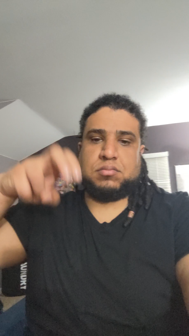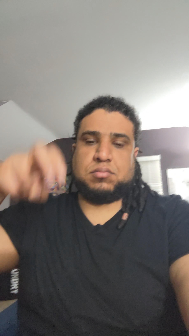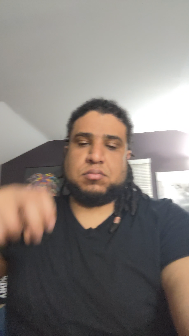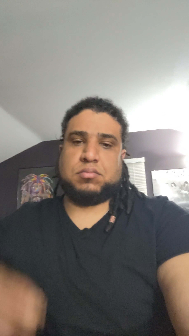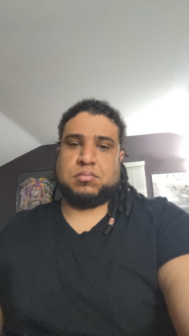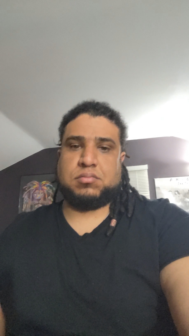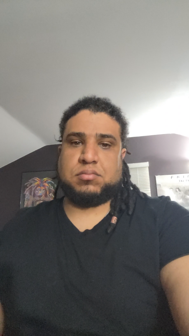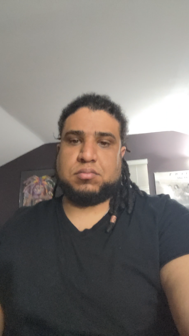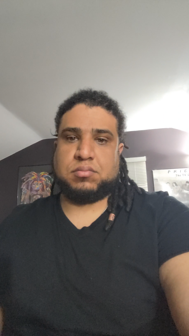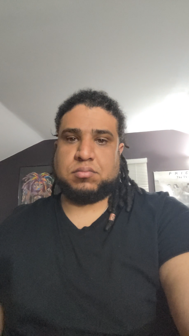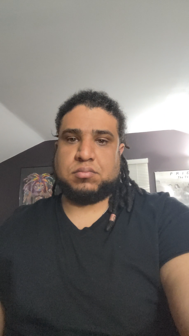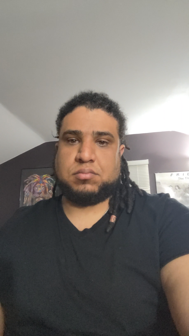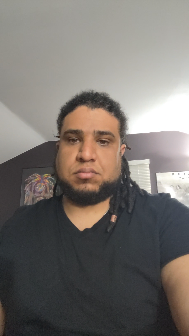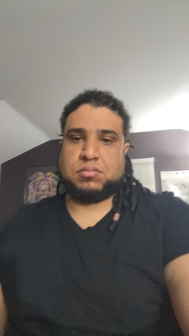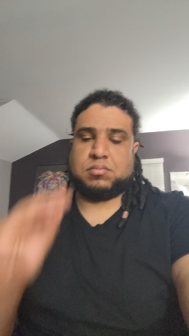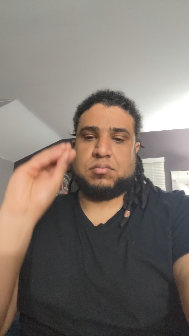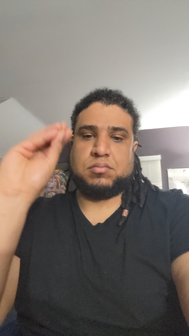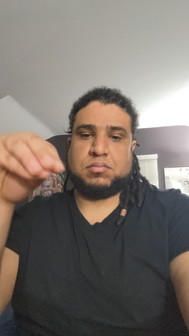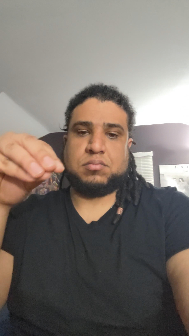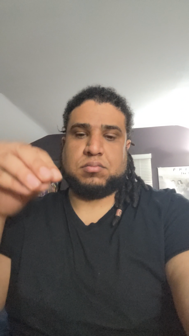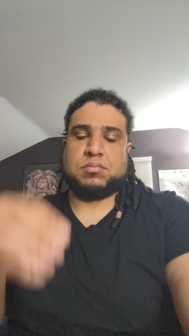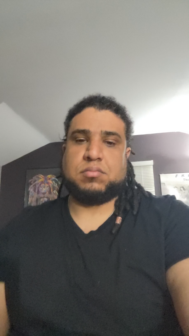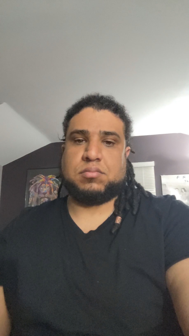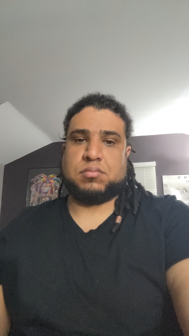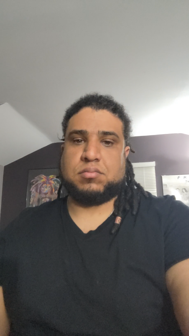put